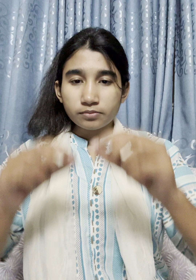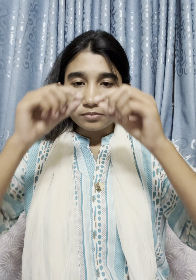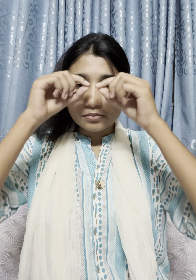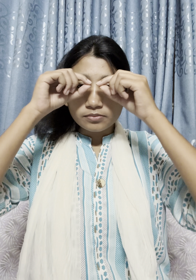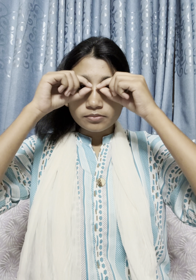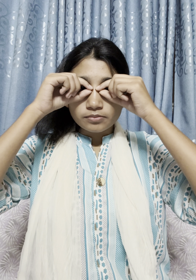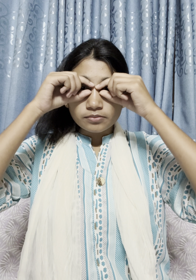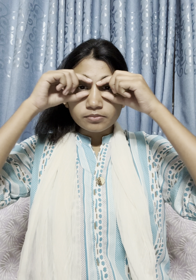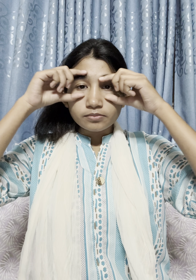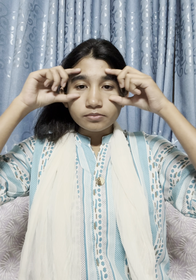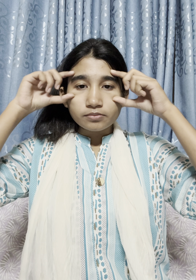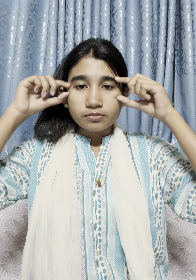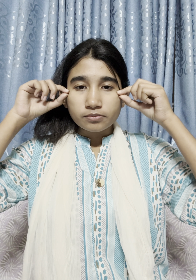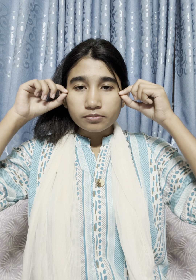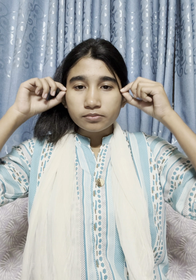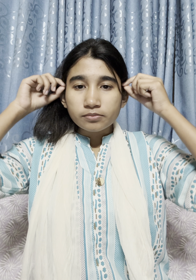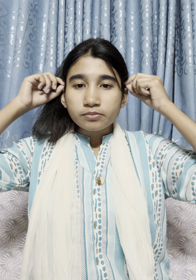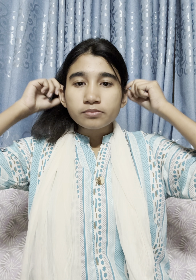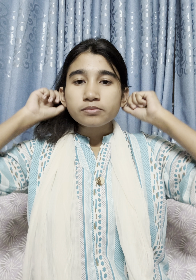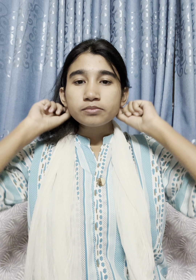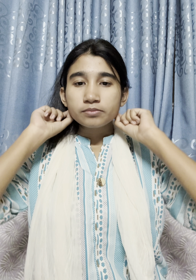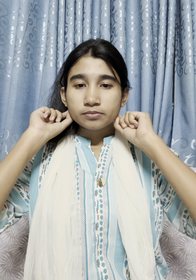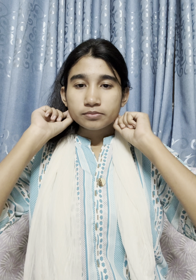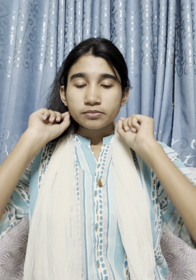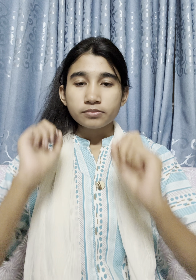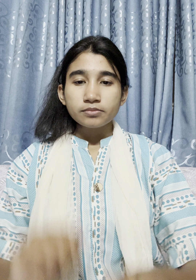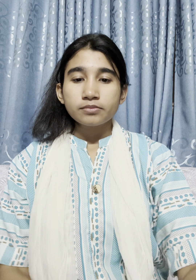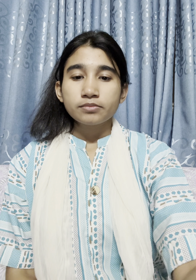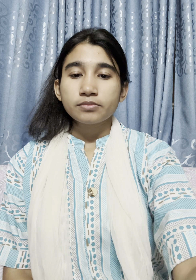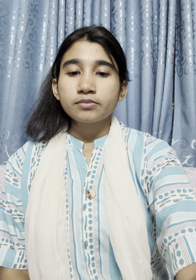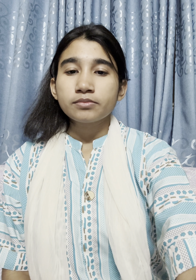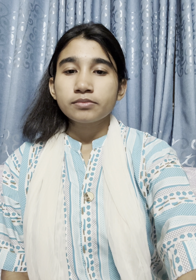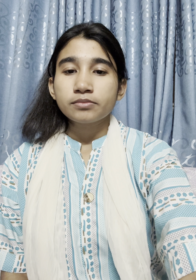চশমা